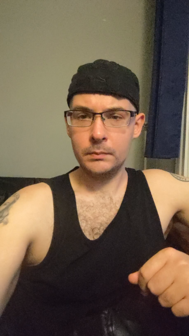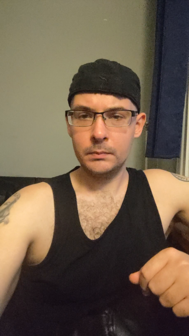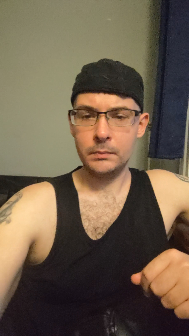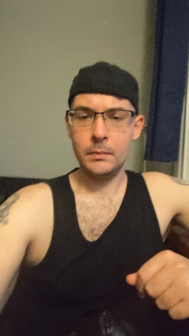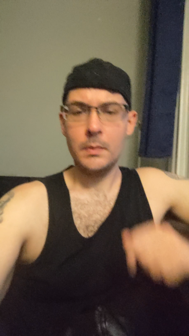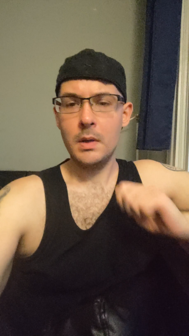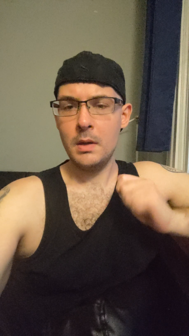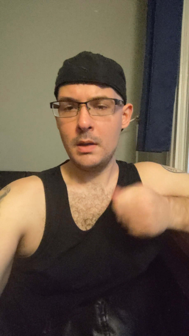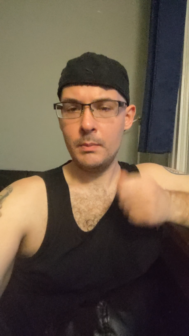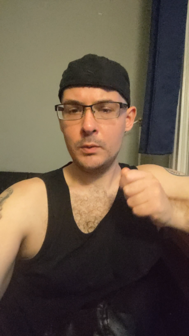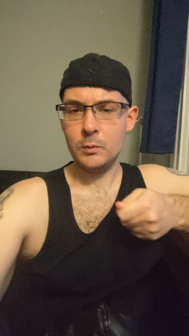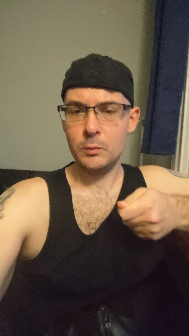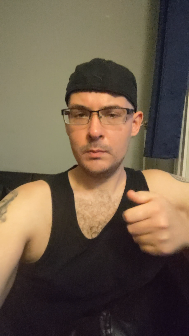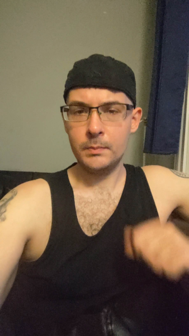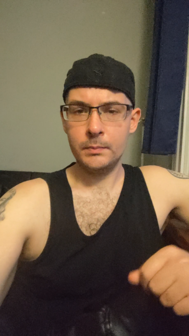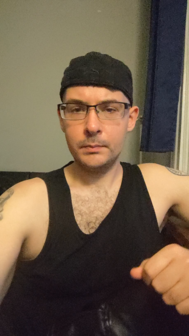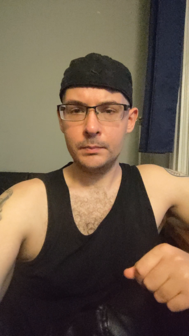hammer